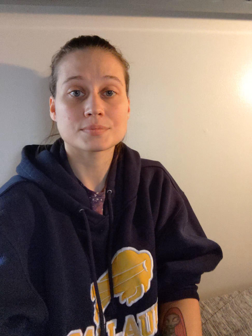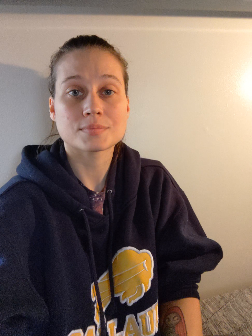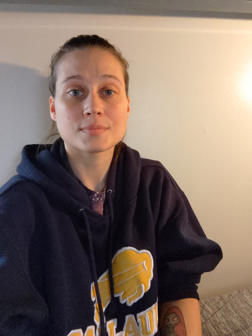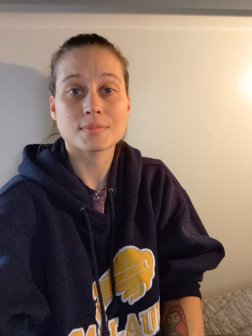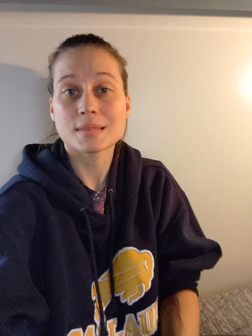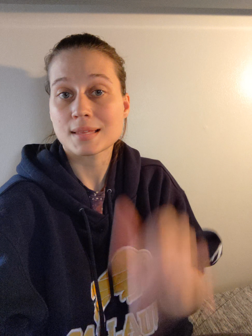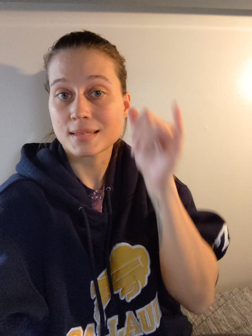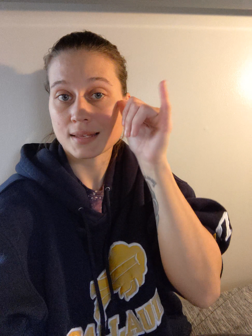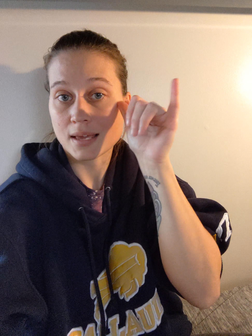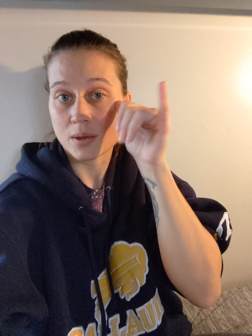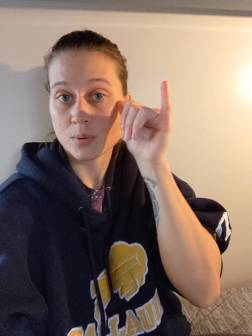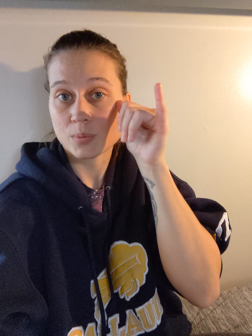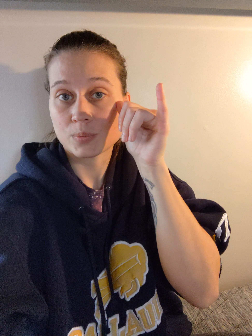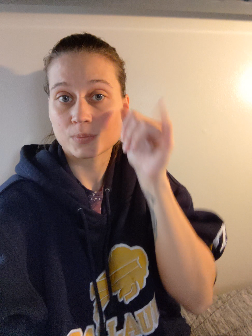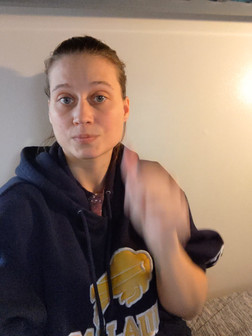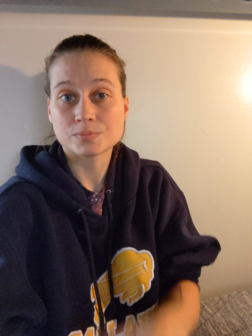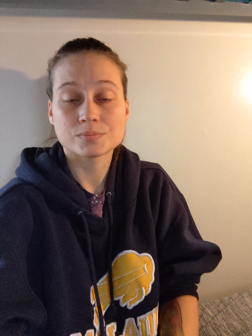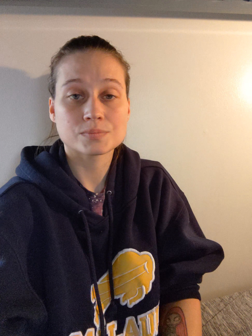cow